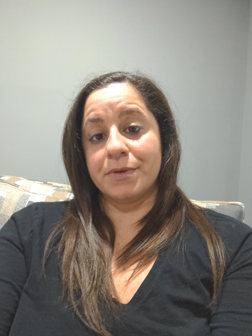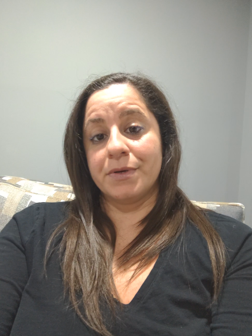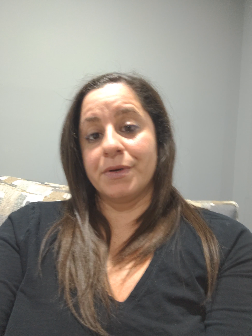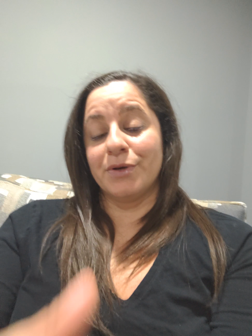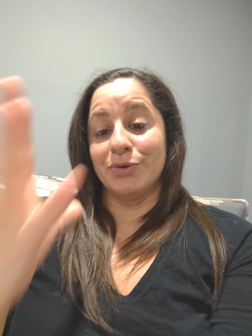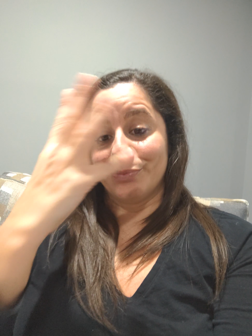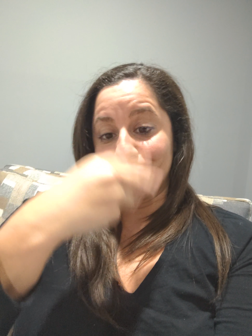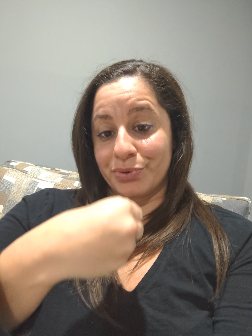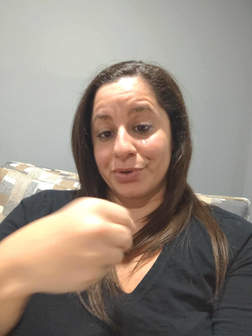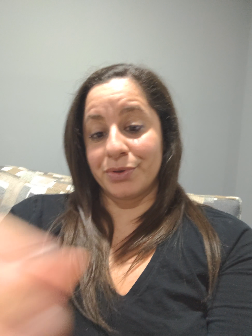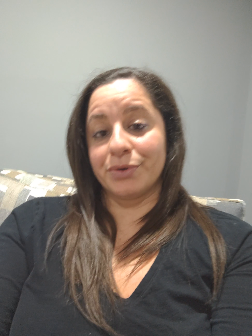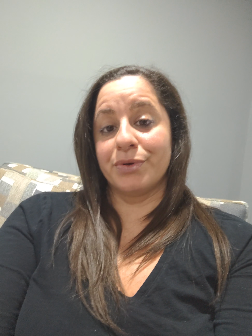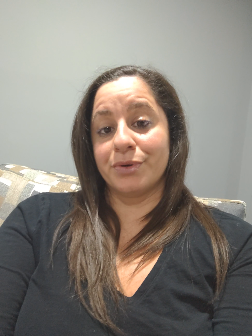pretty